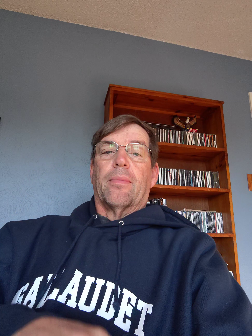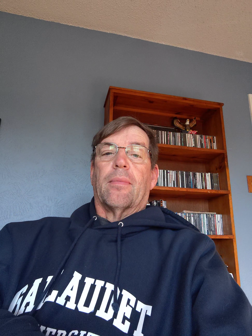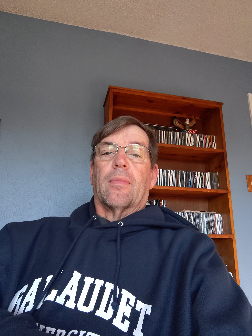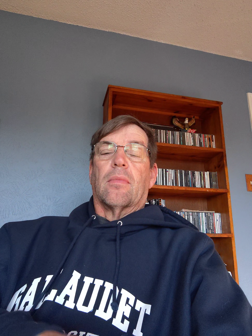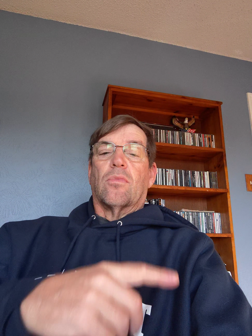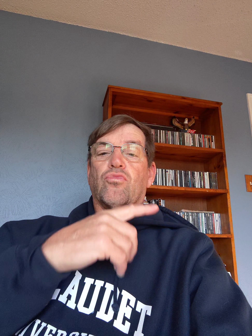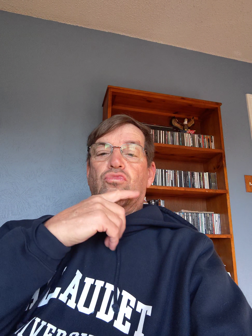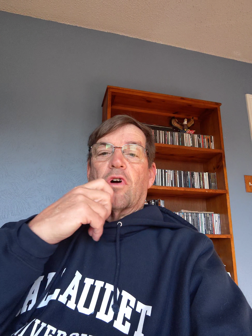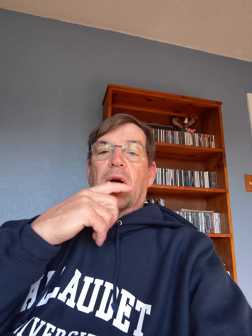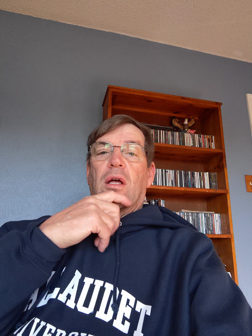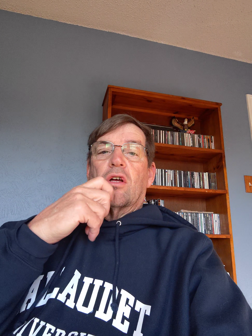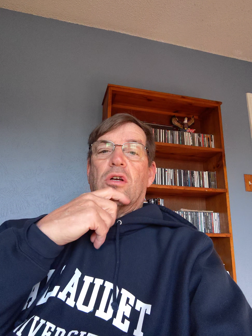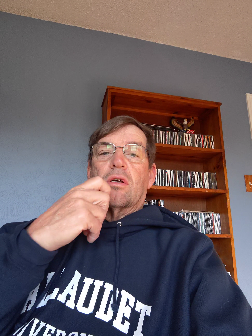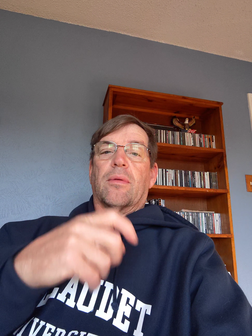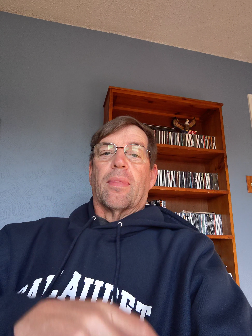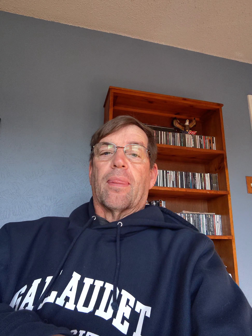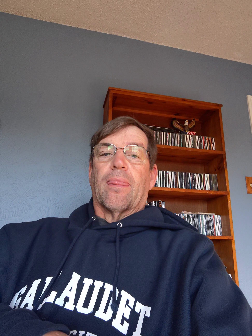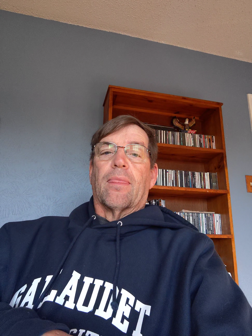dryer